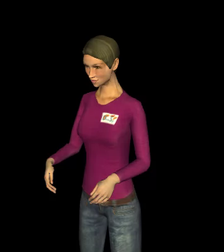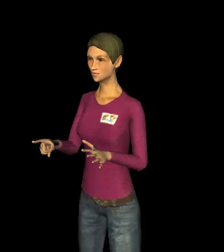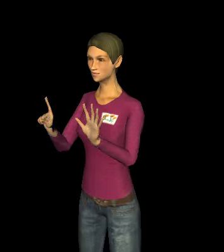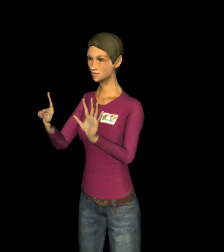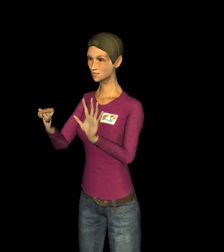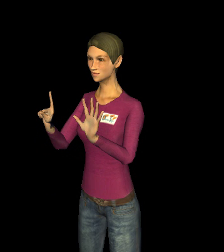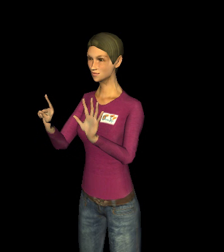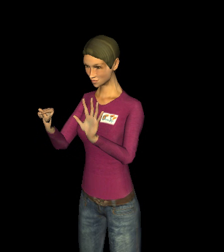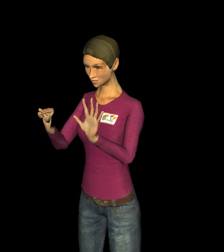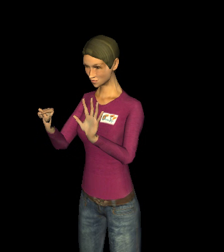70